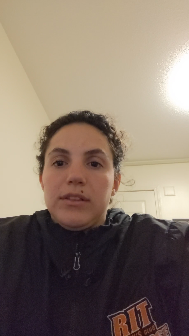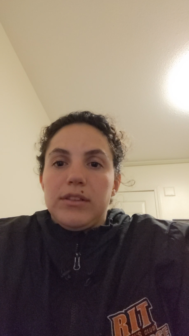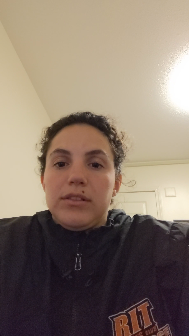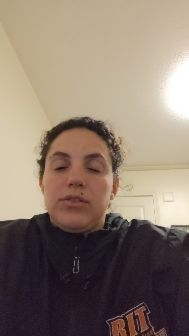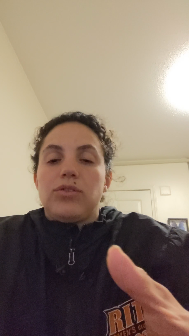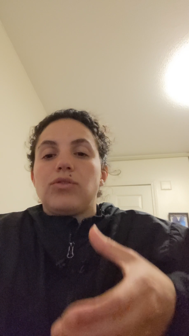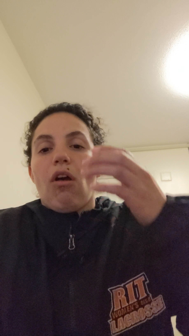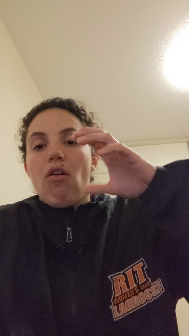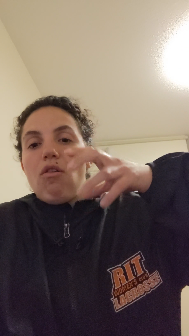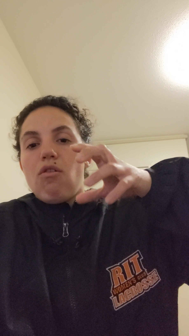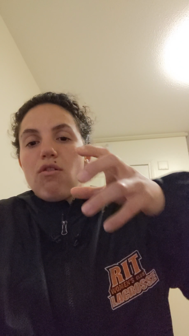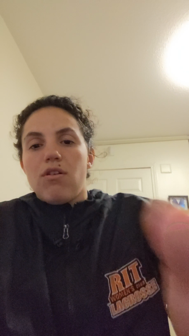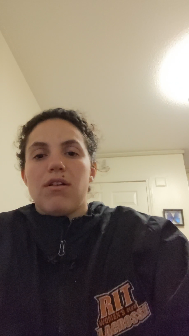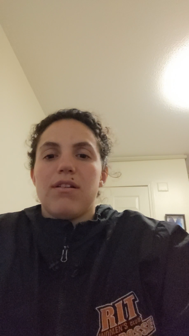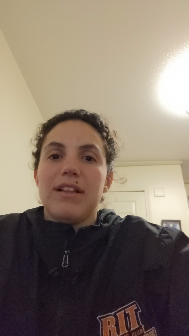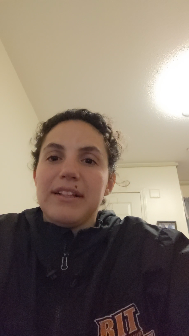jar